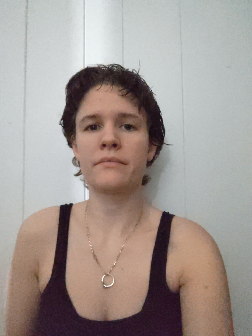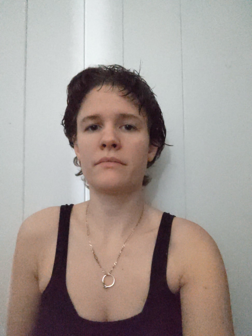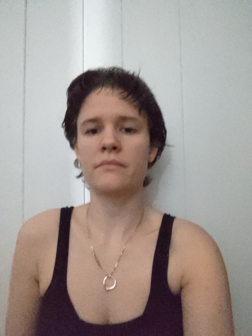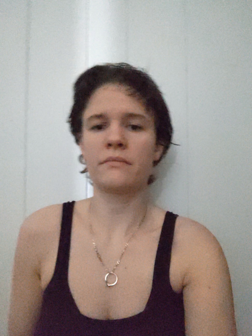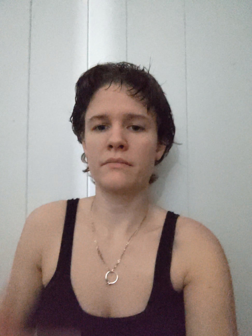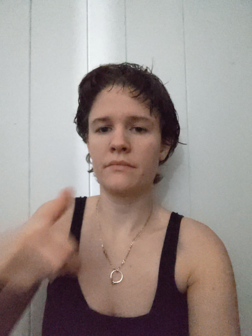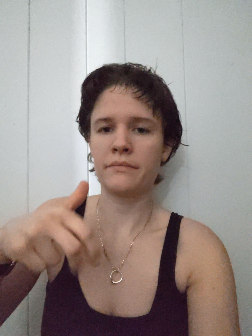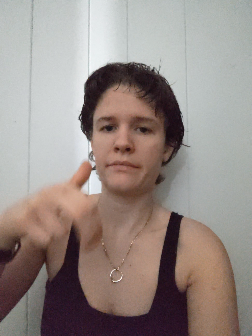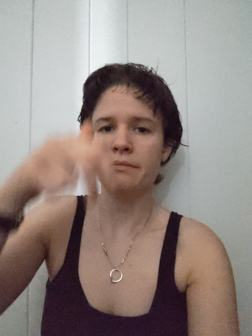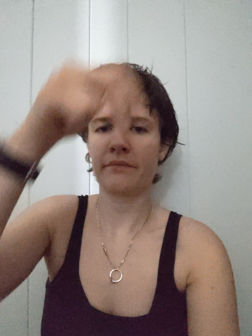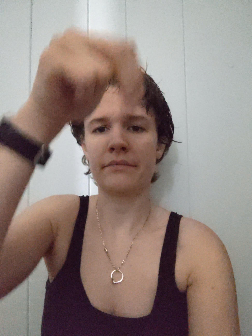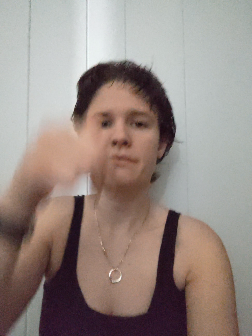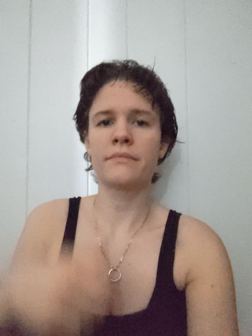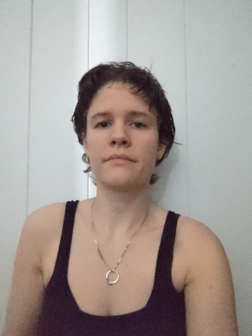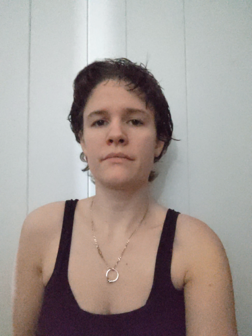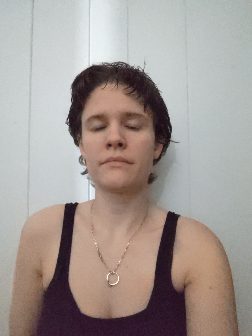stairs